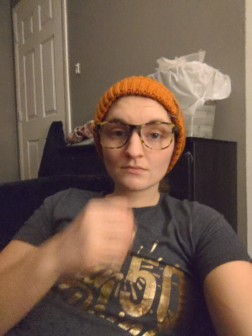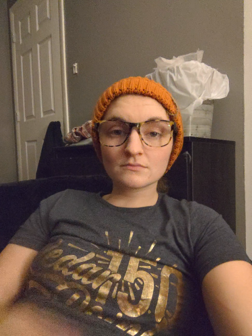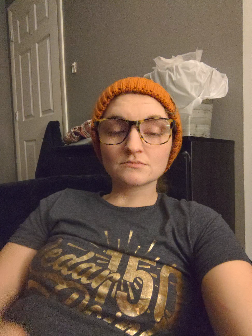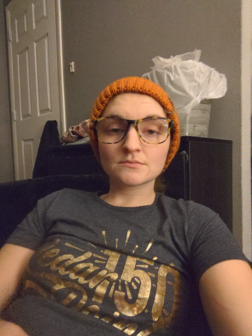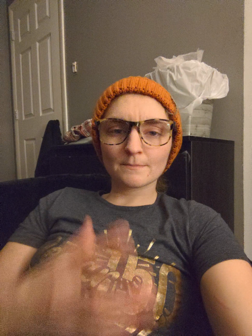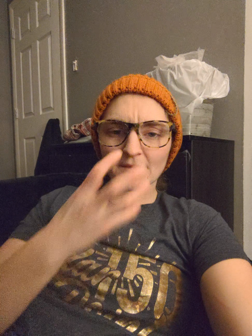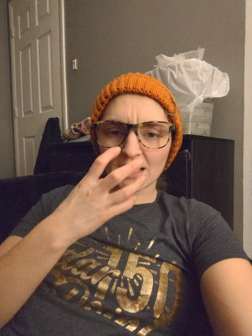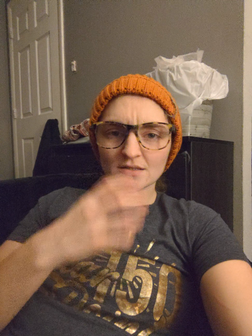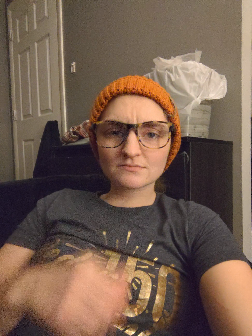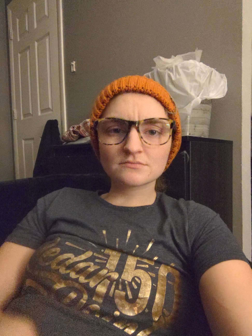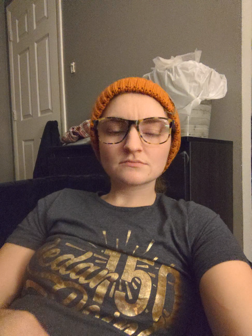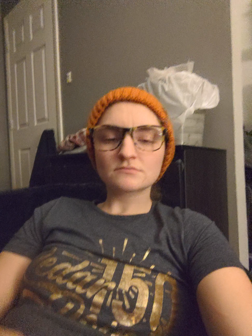mad